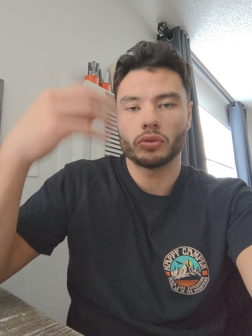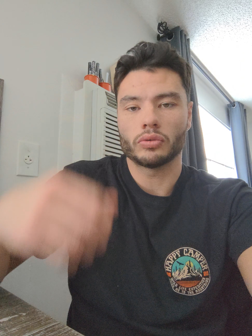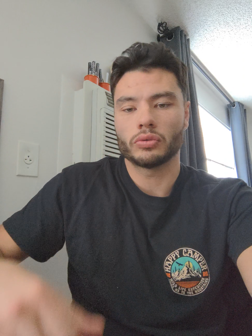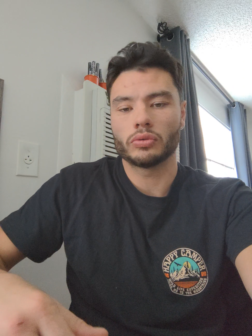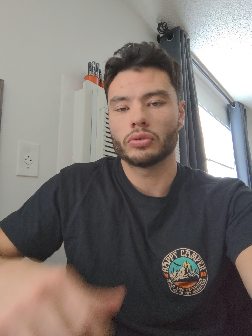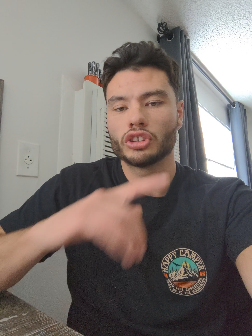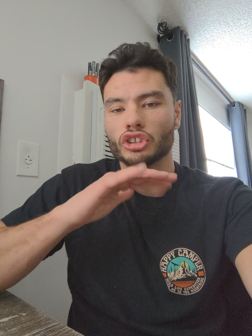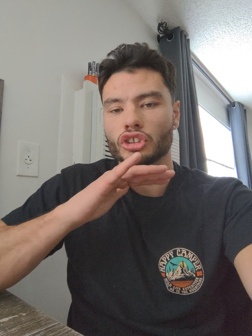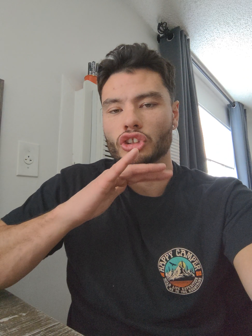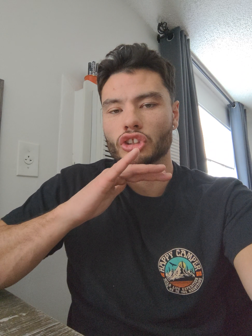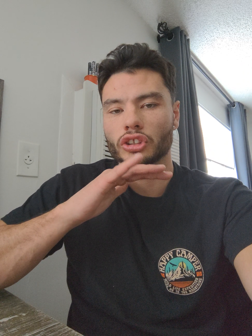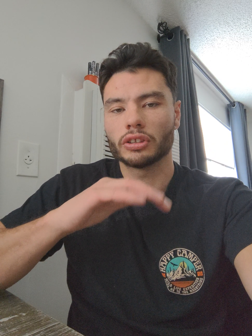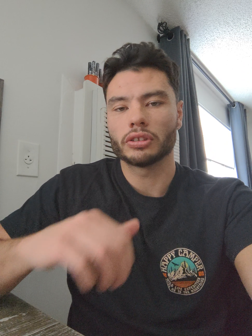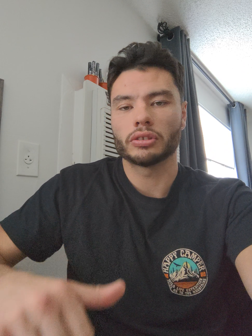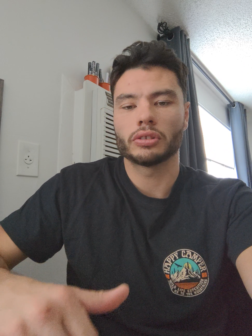dirty